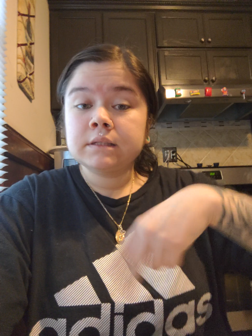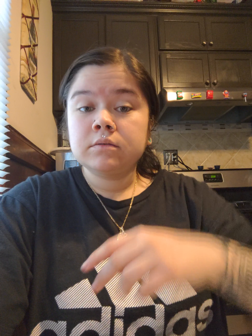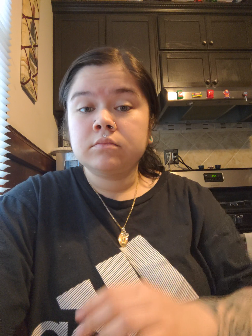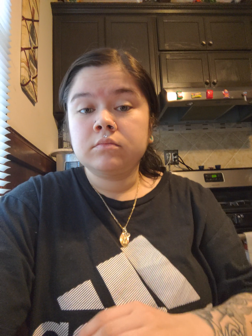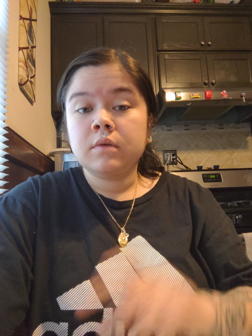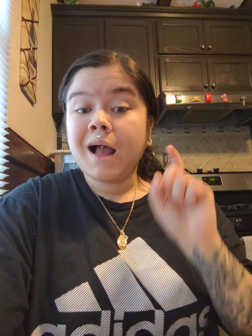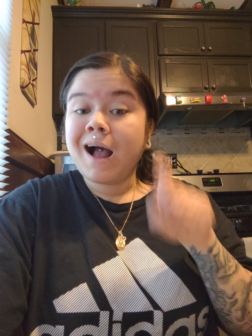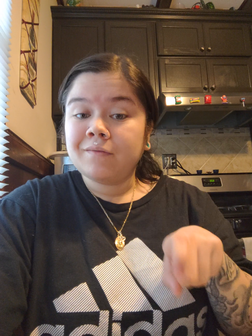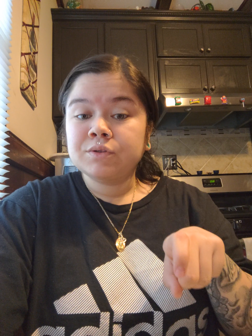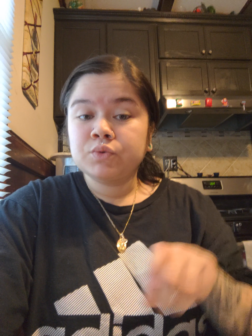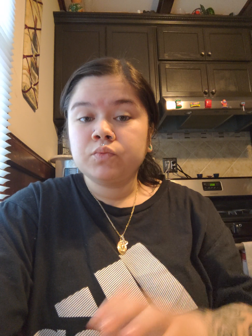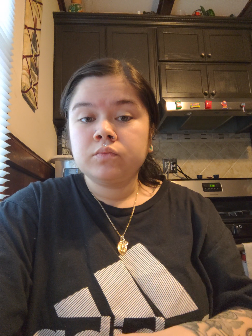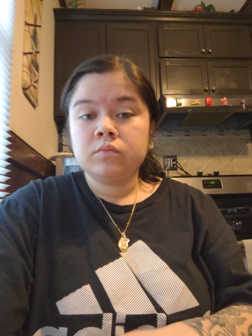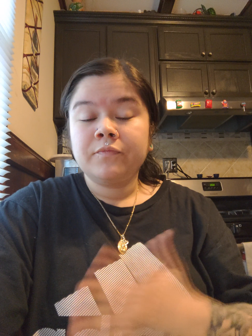have to